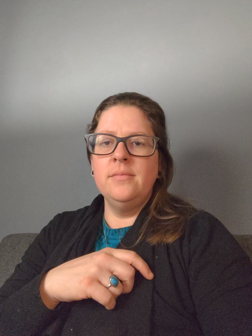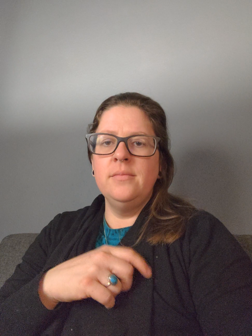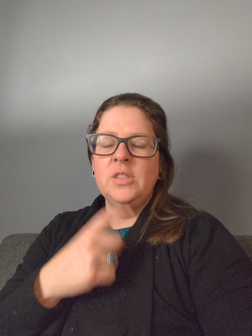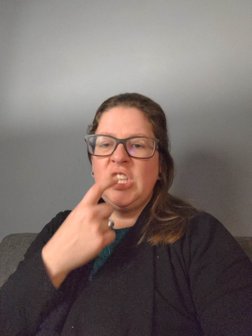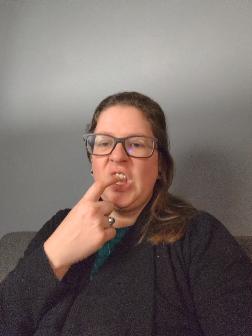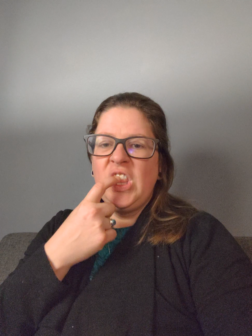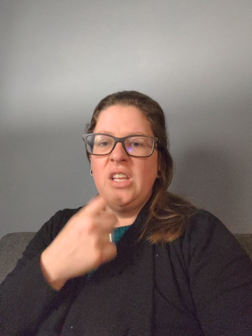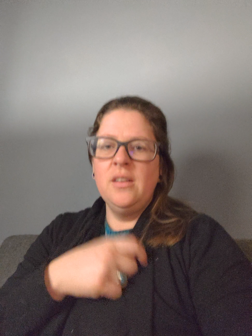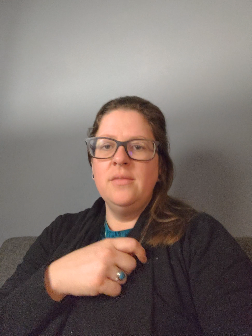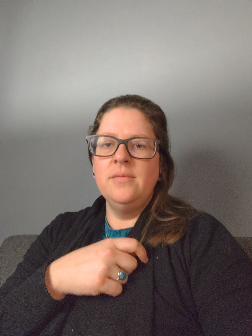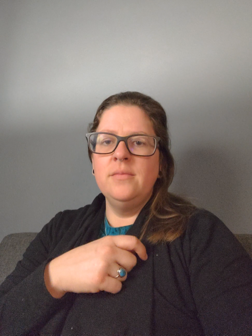tooth